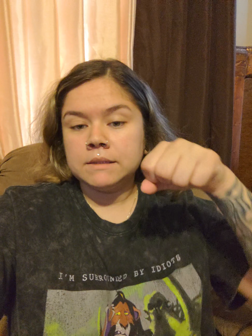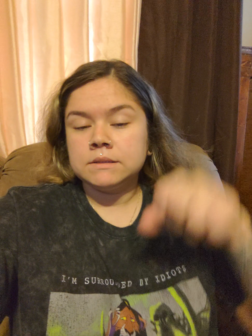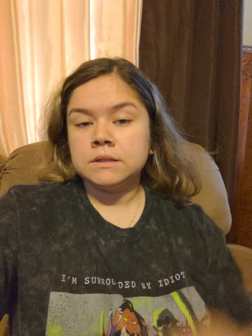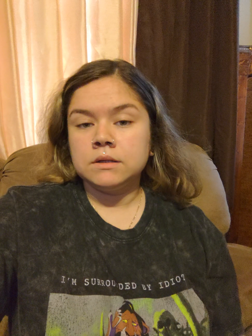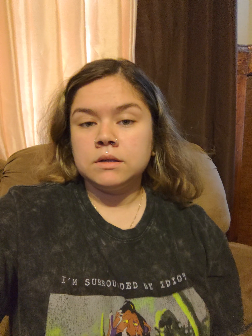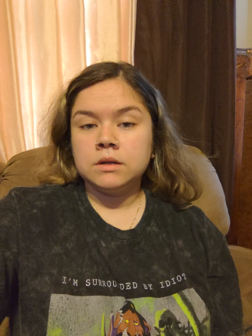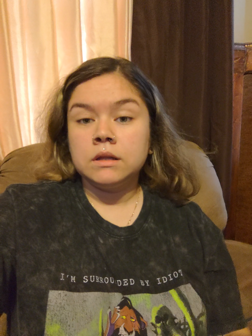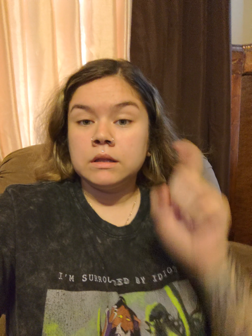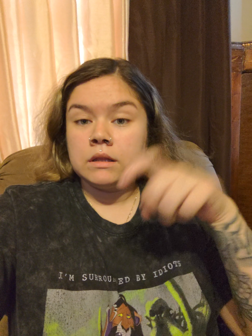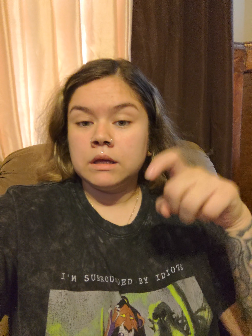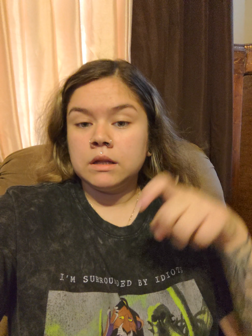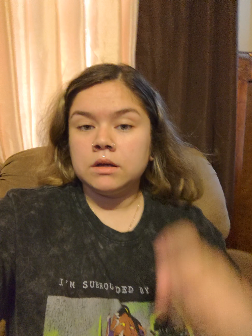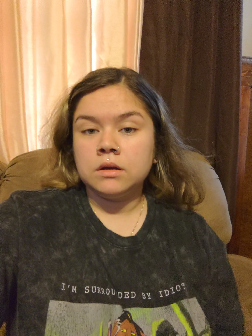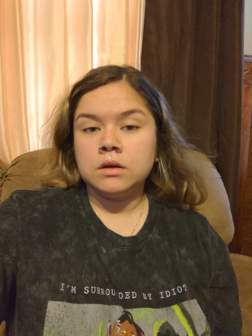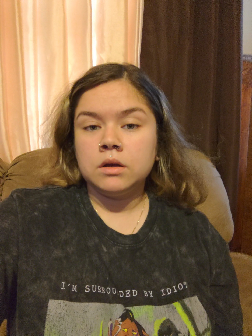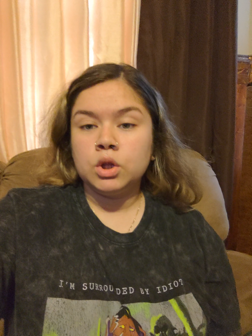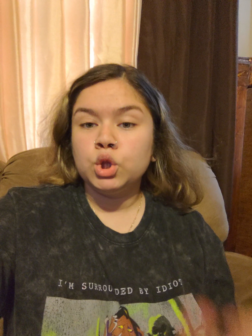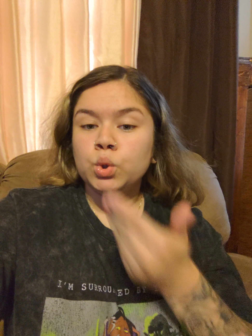need